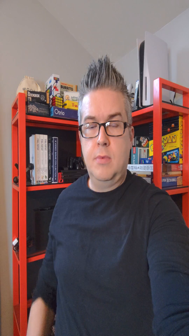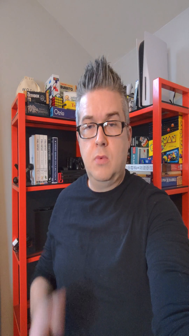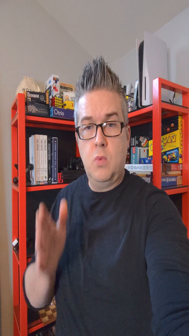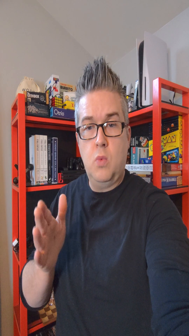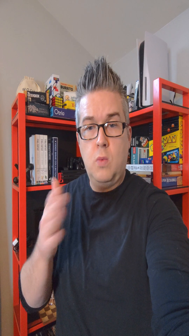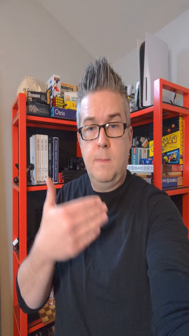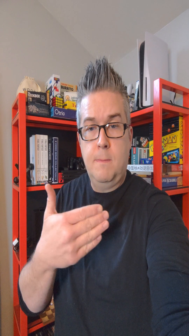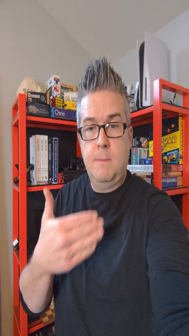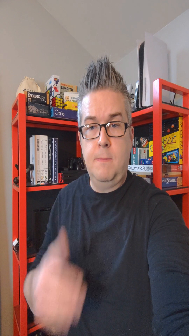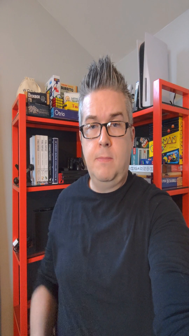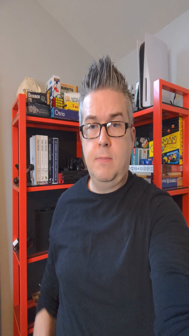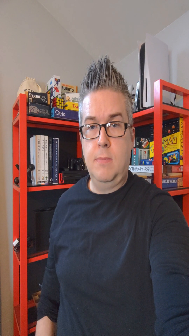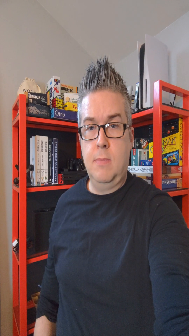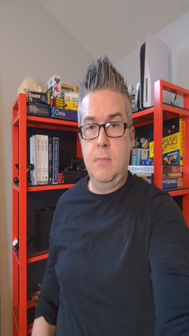room